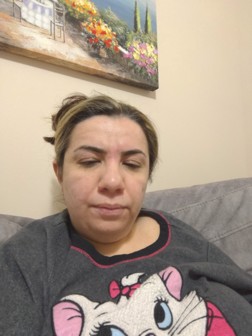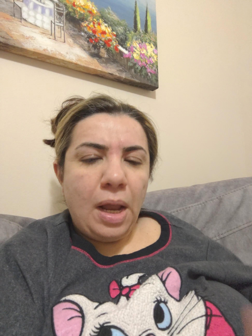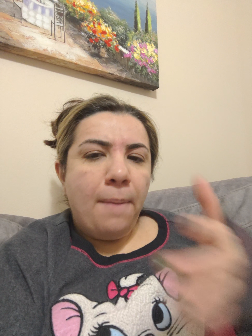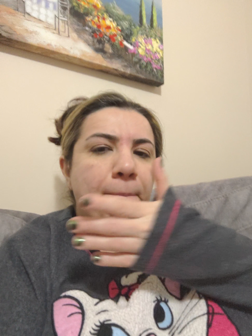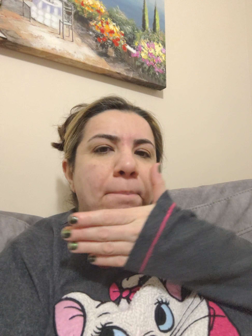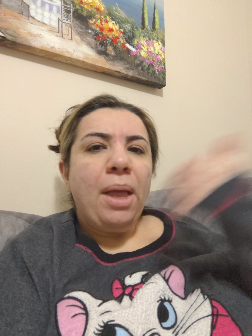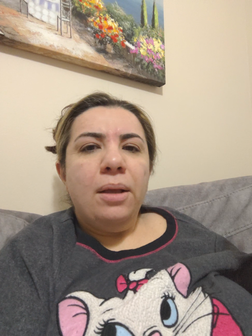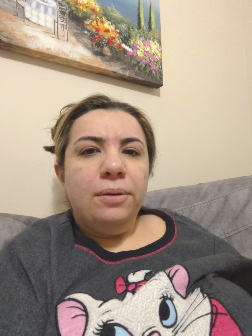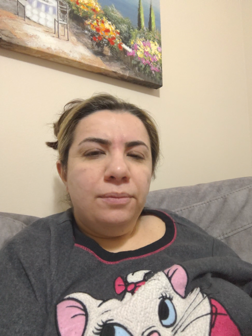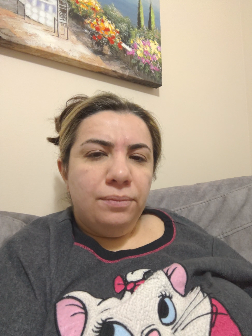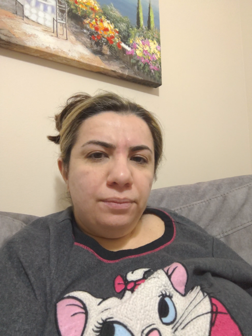better